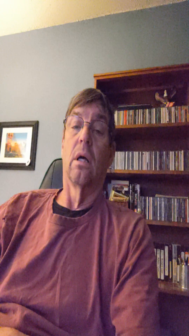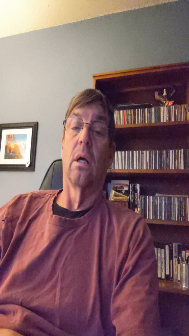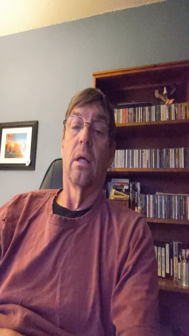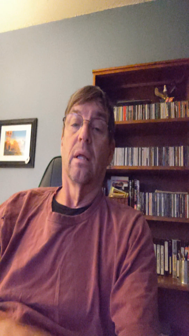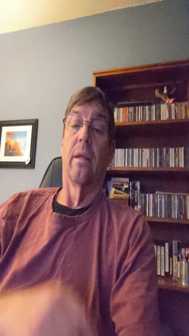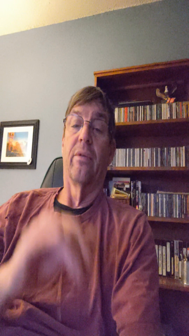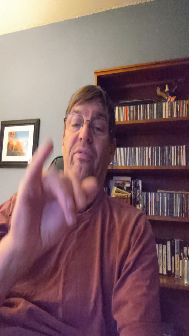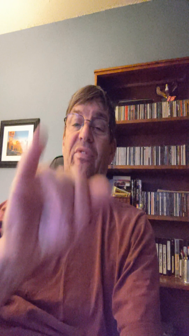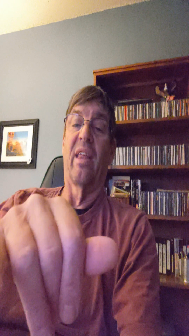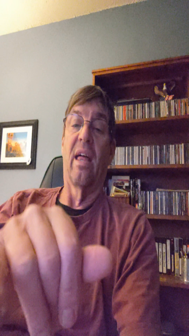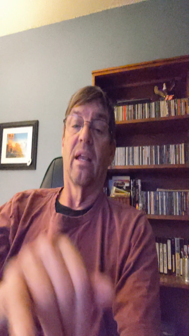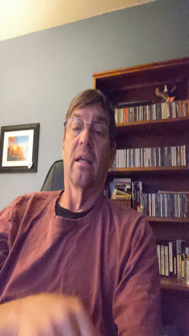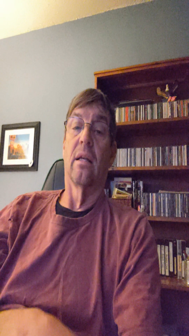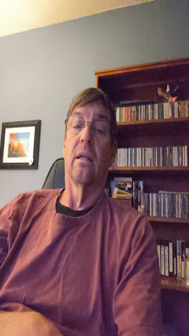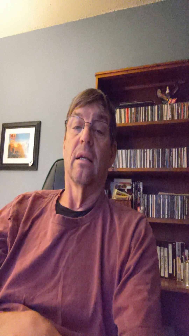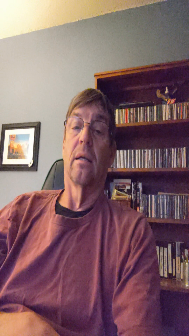that